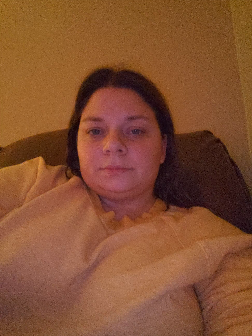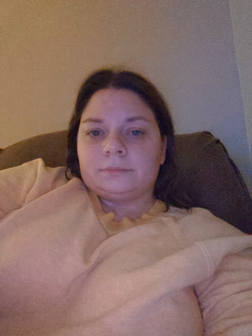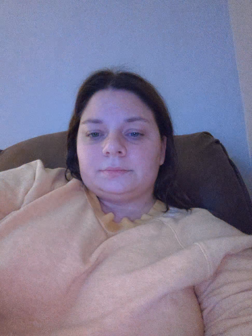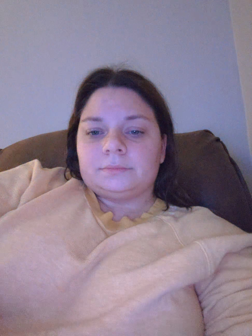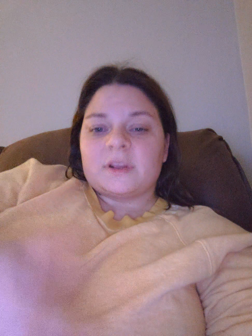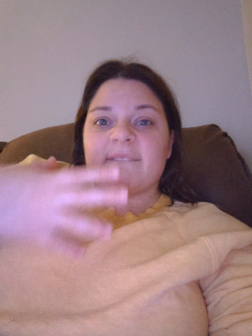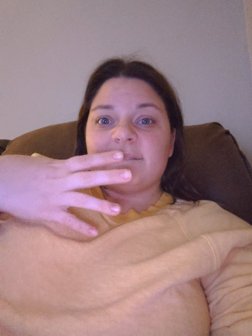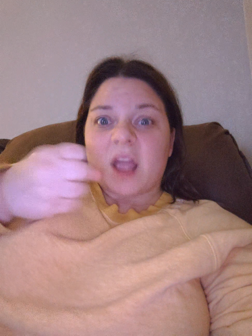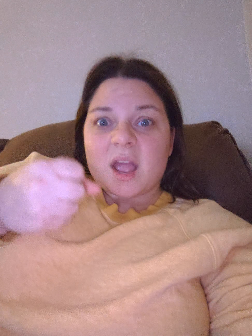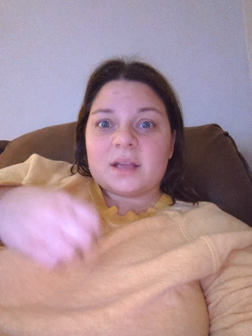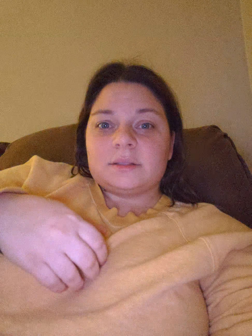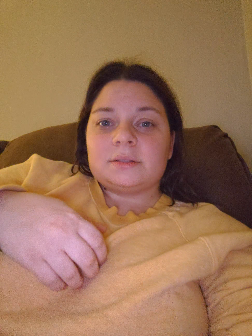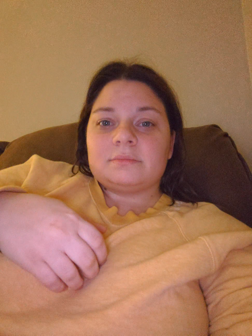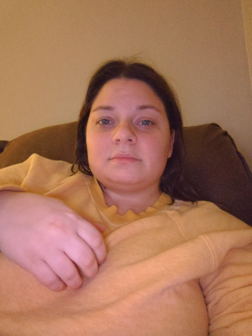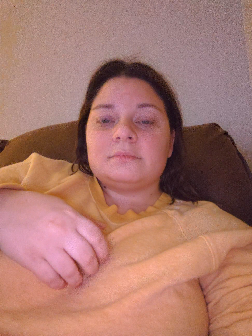fast